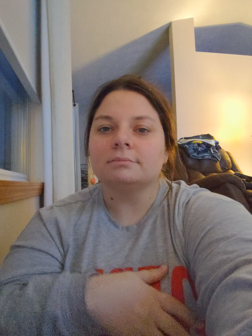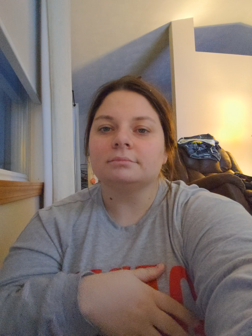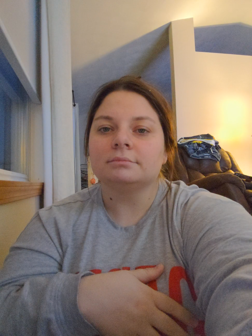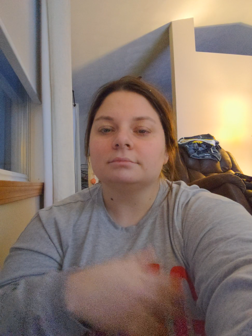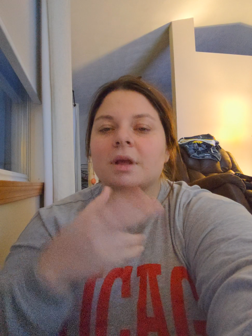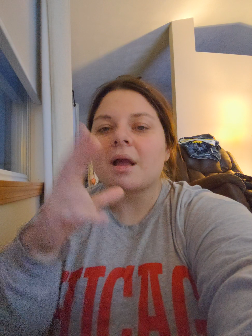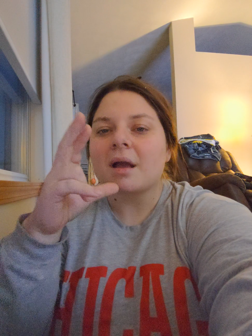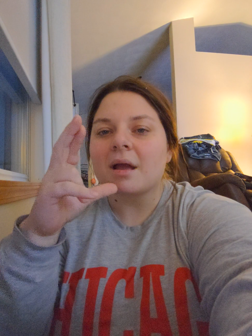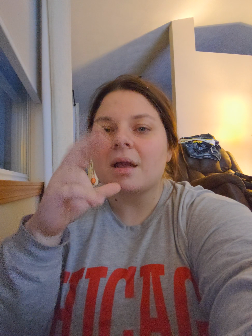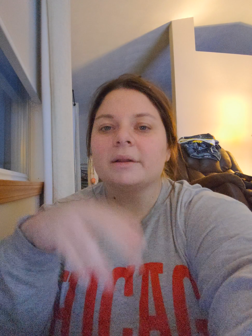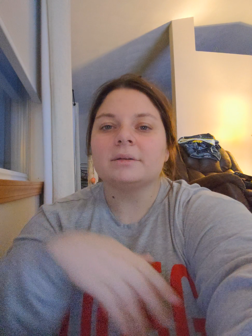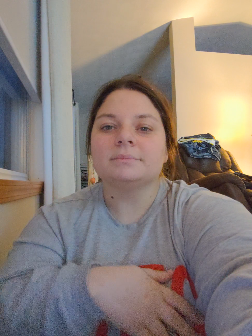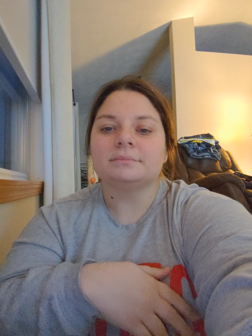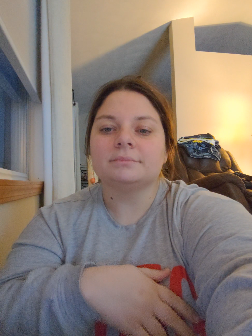hen